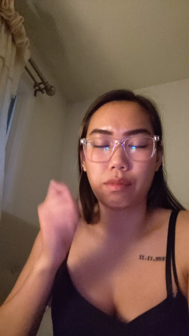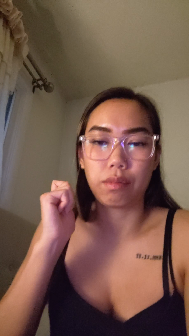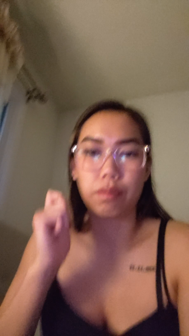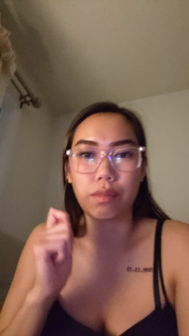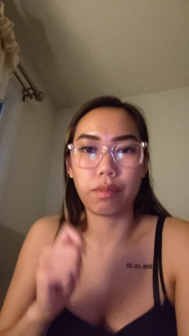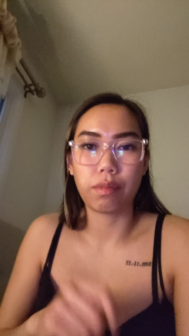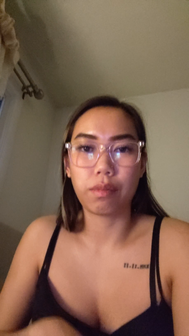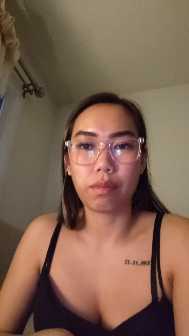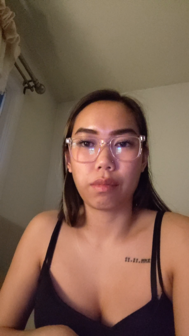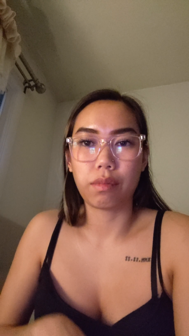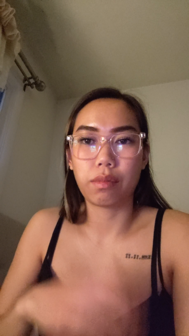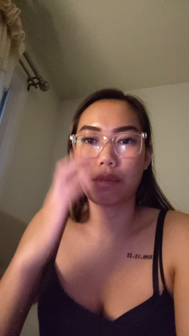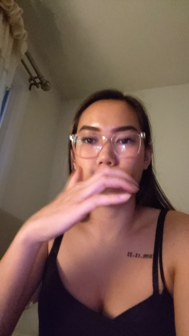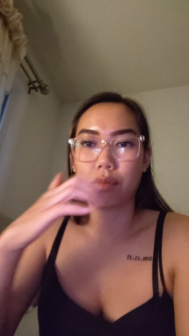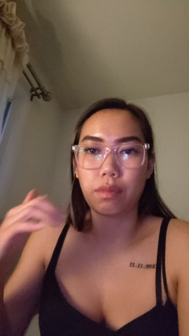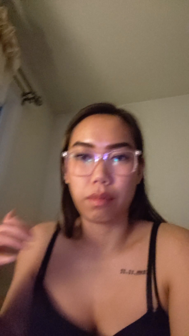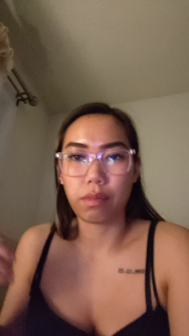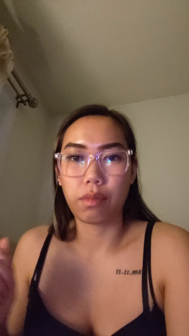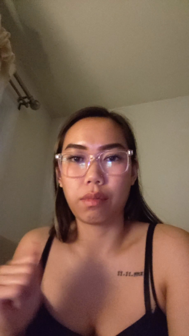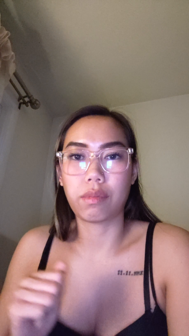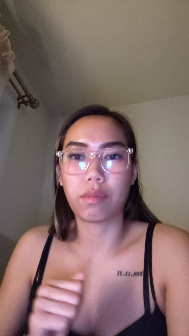grapes